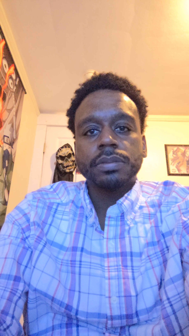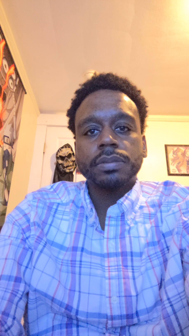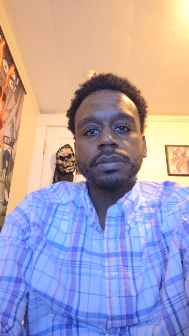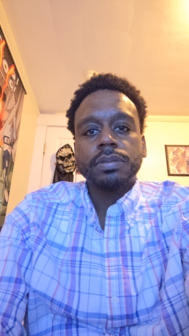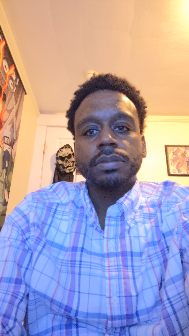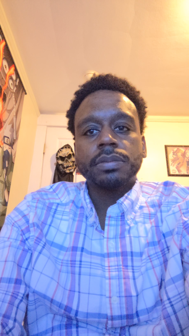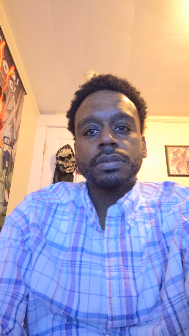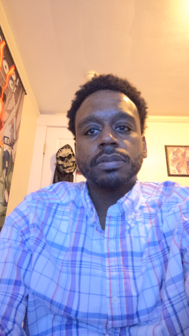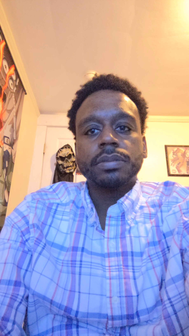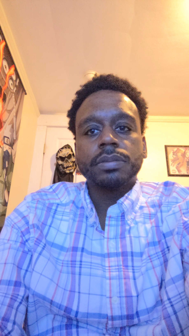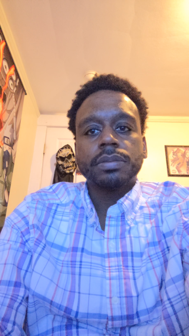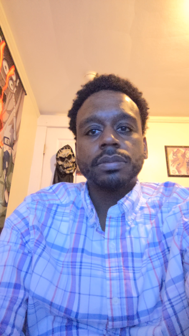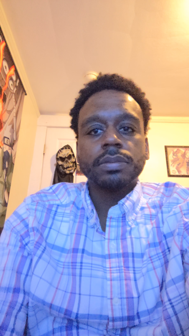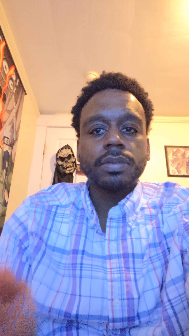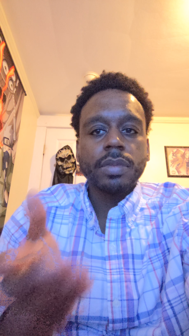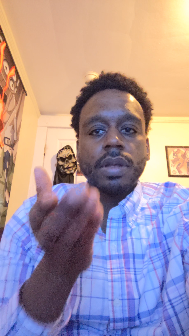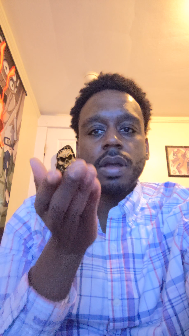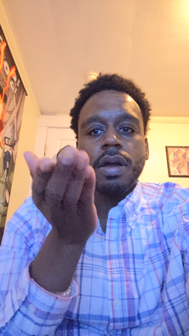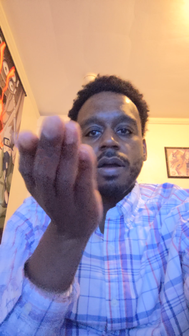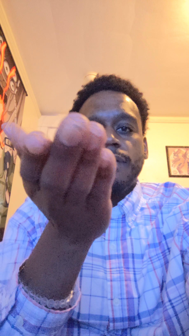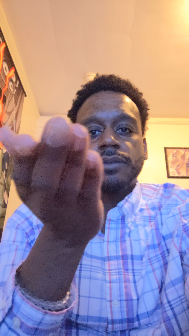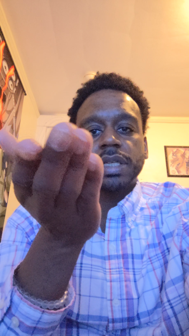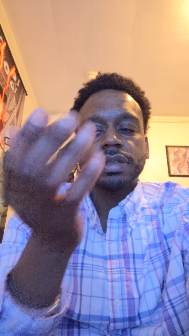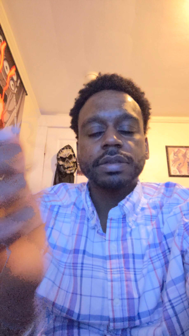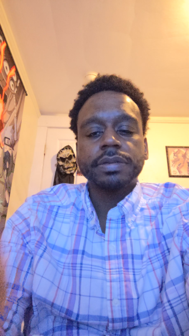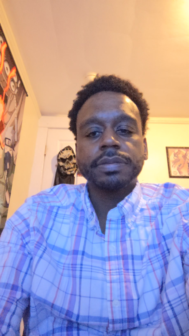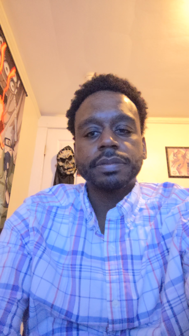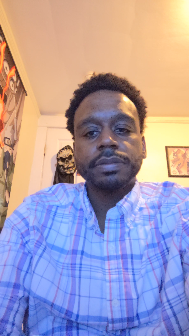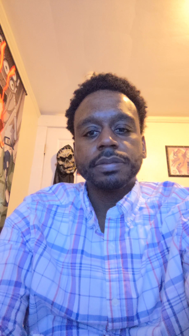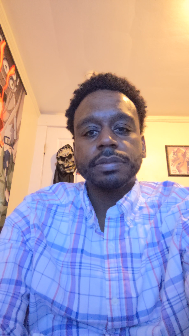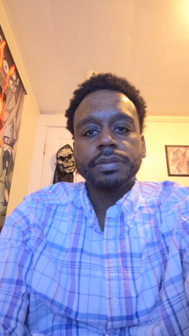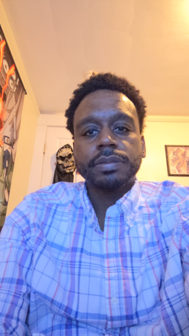oven